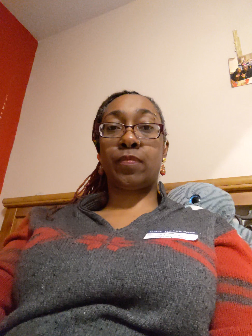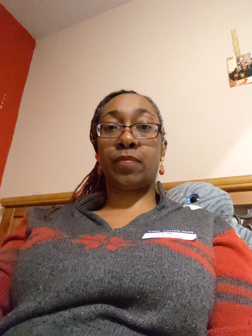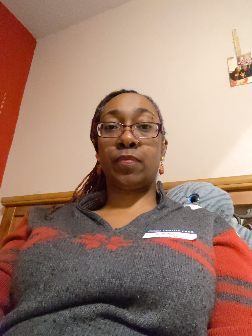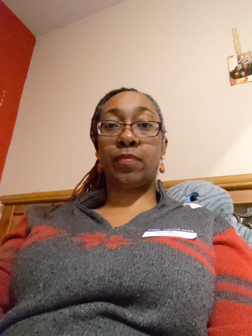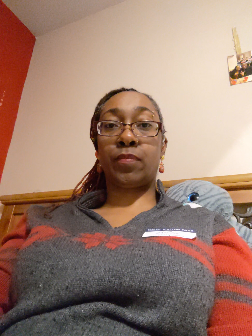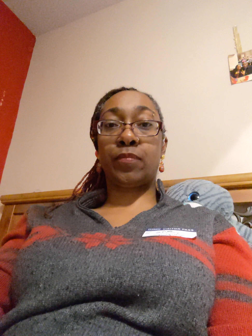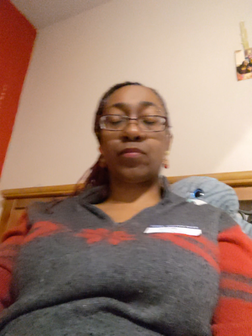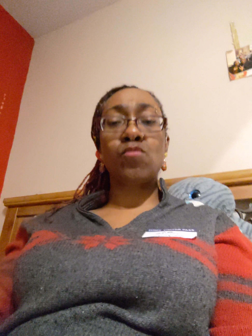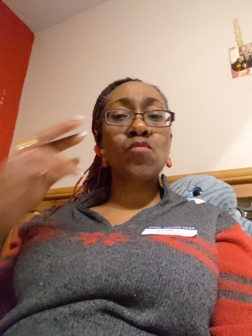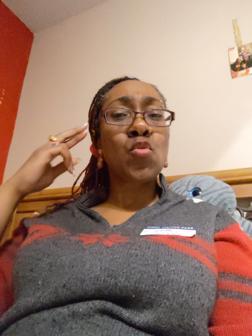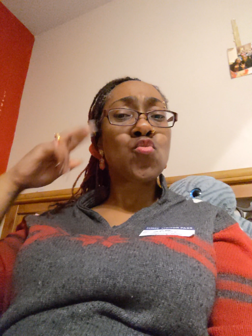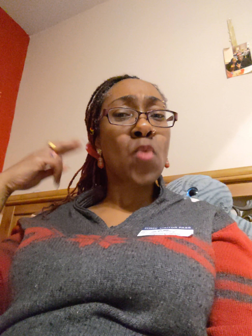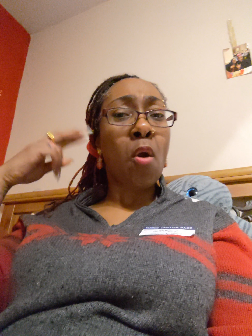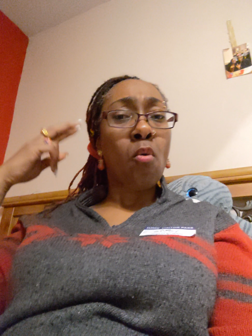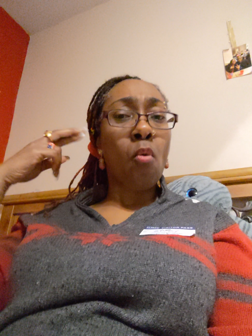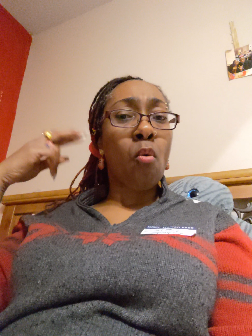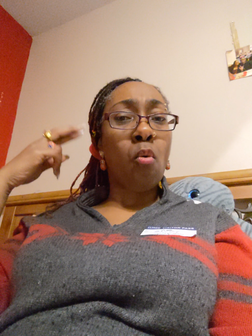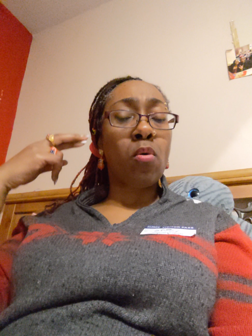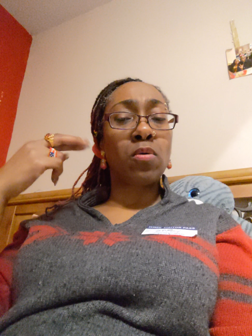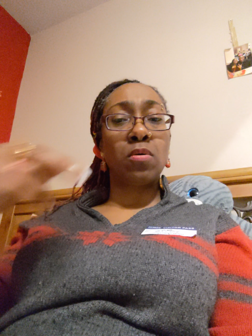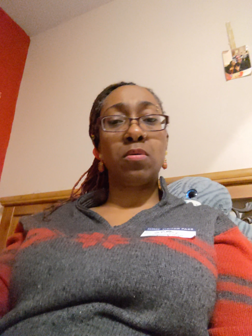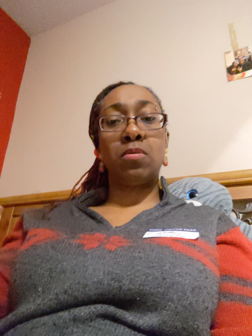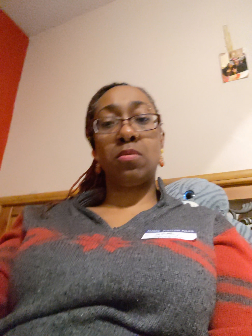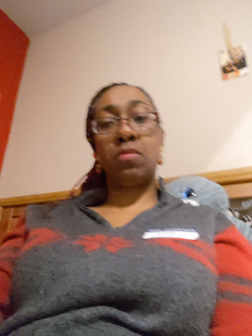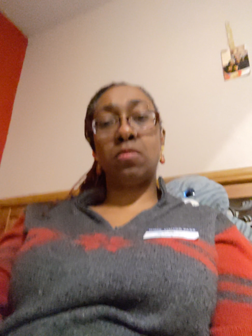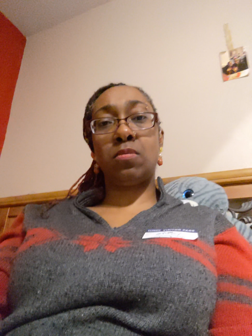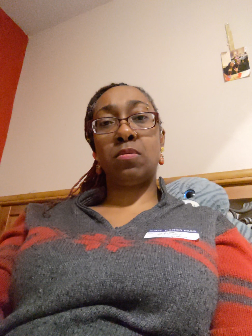radio